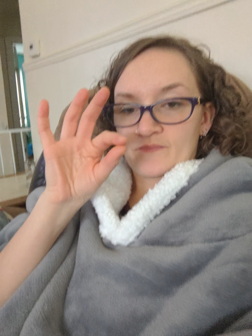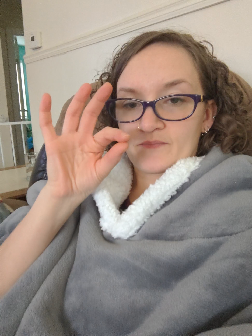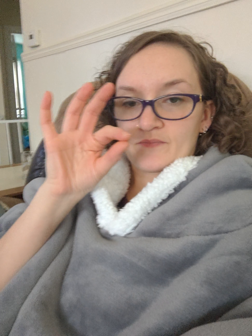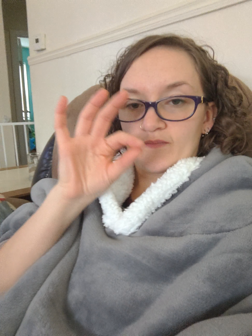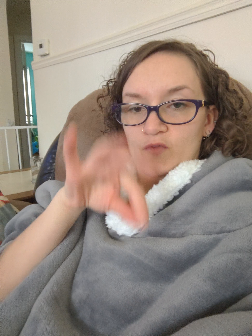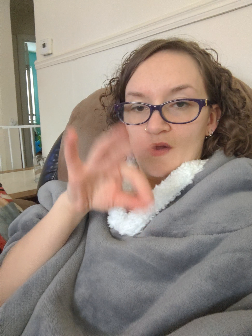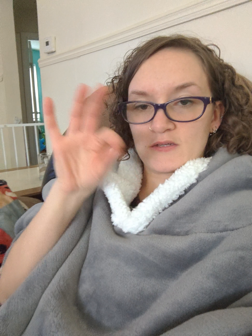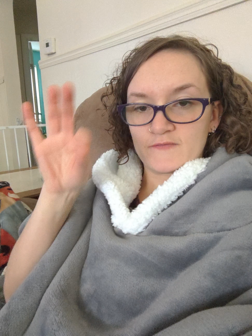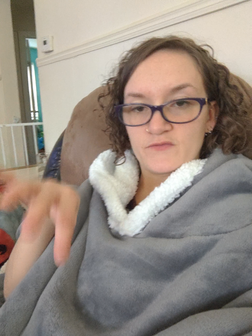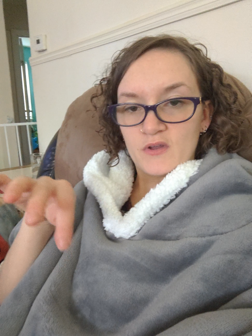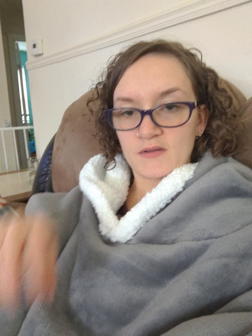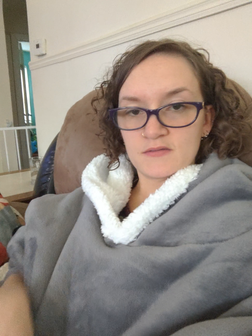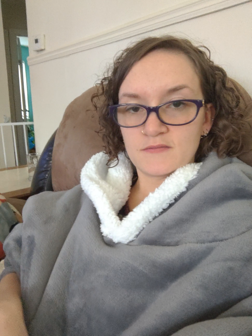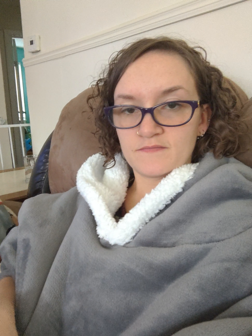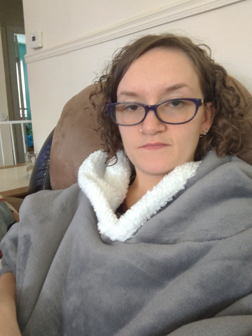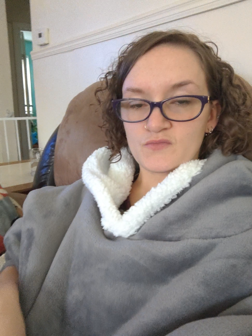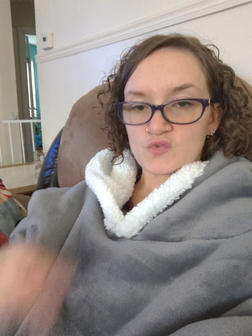french fries